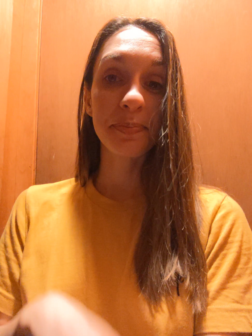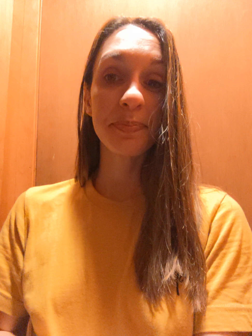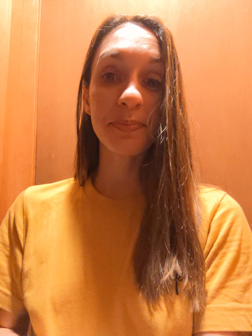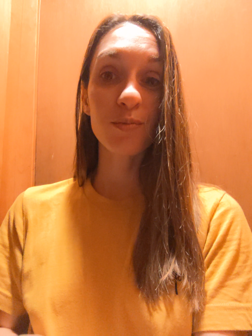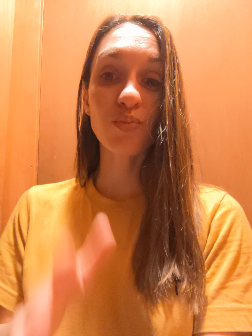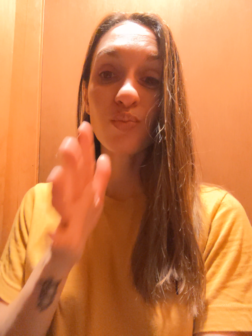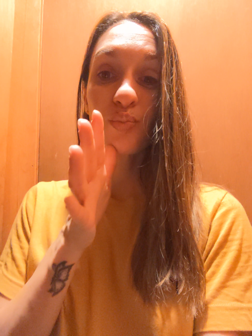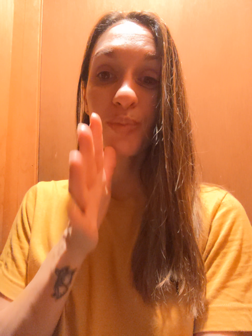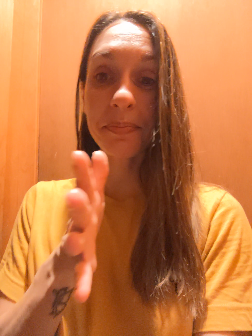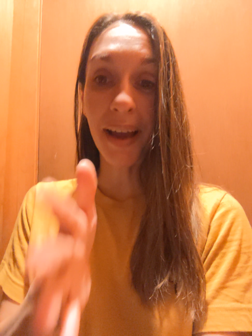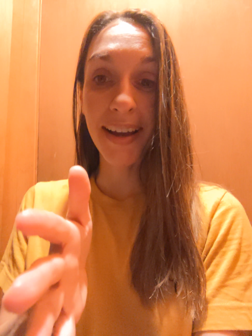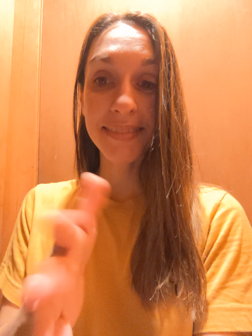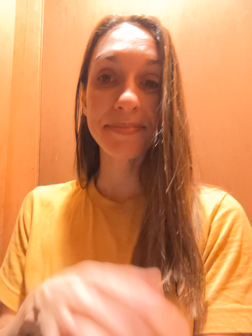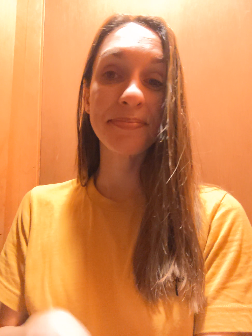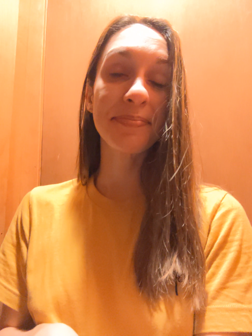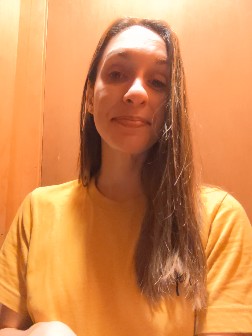grandma